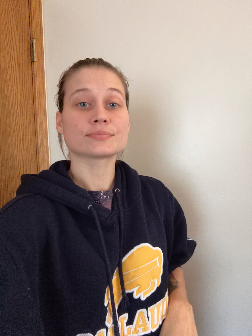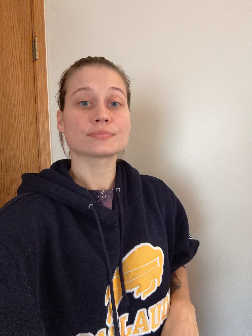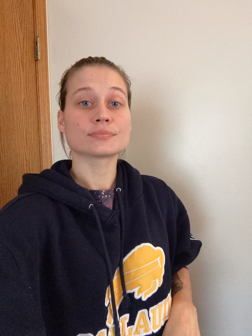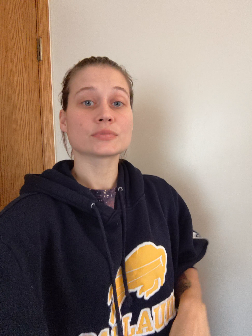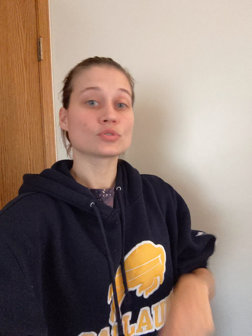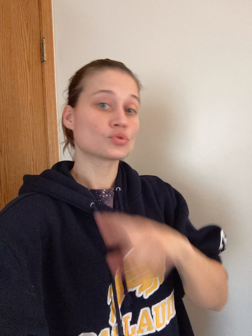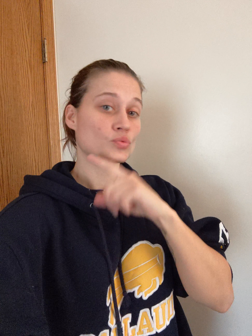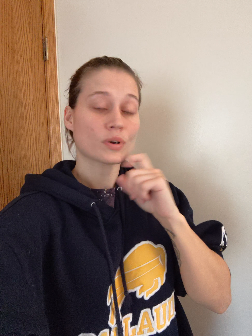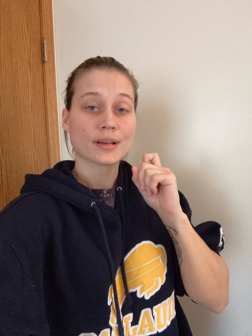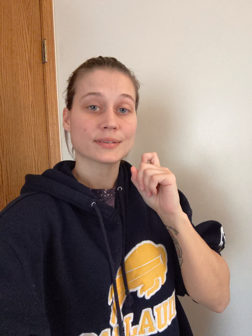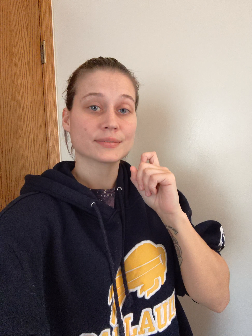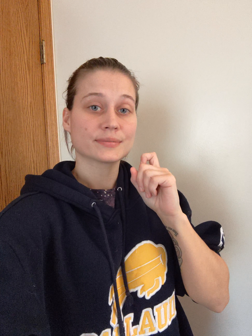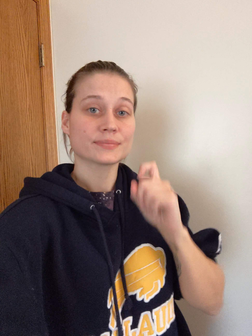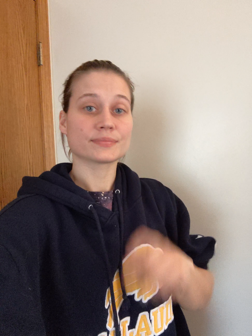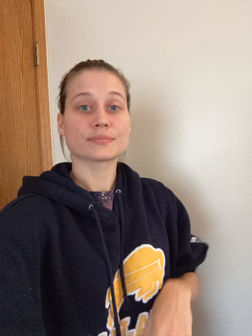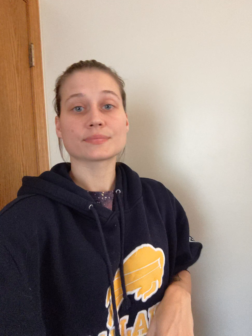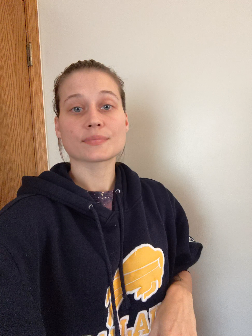dry